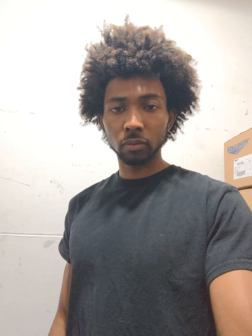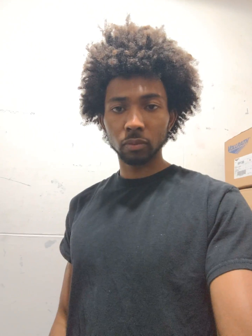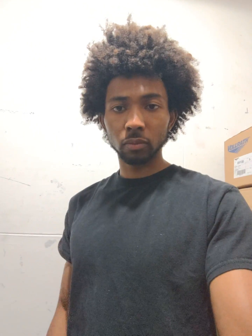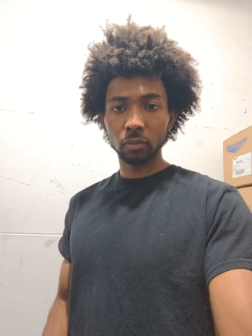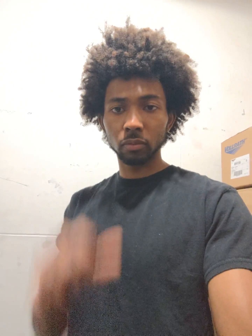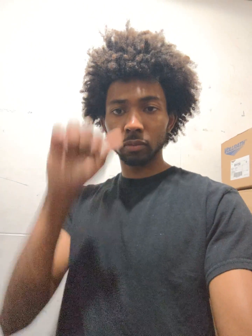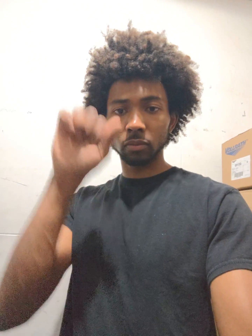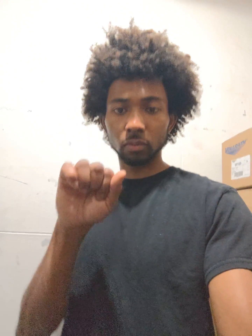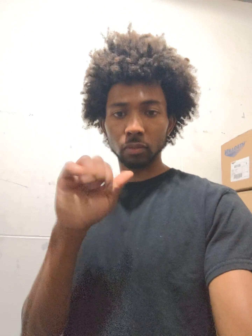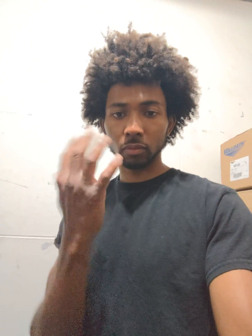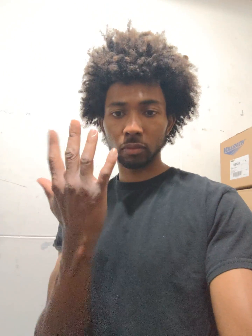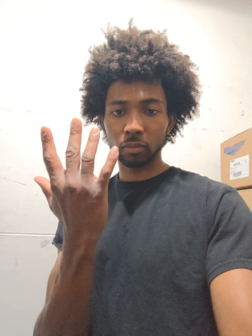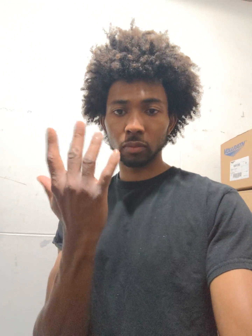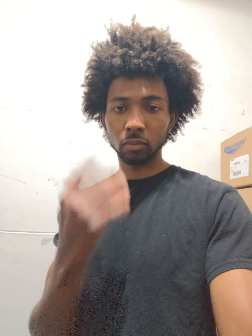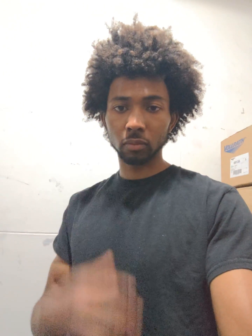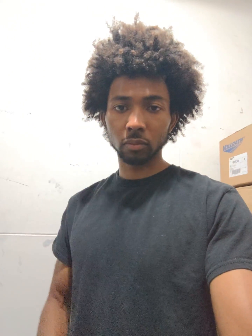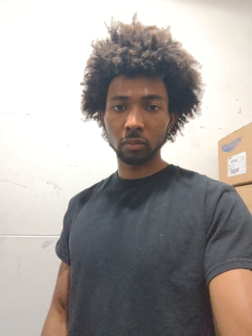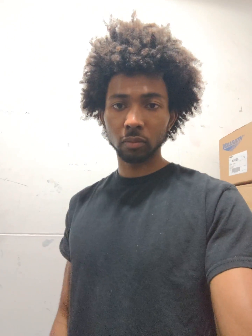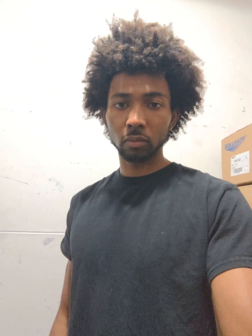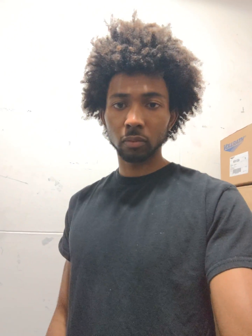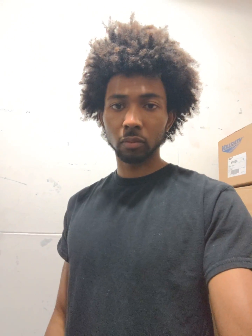gloves